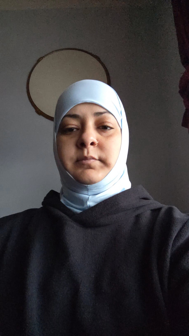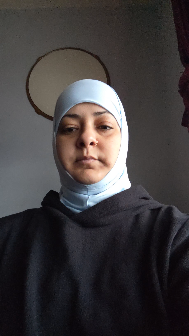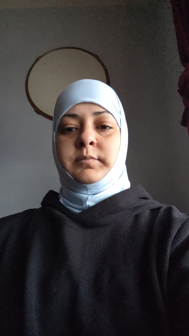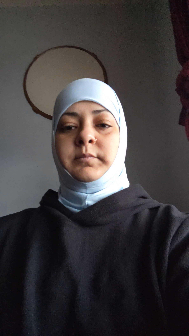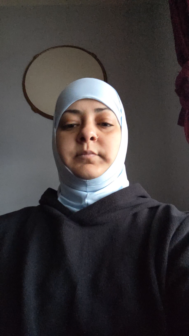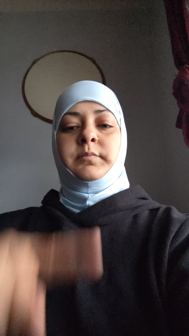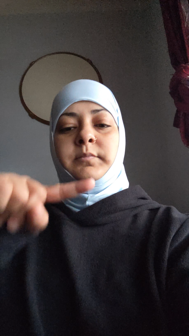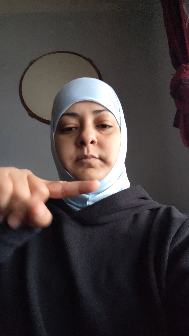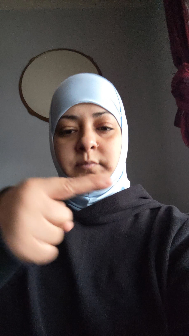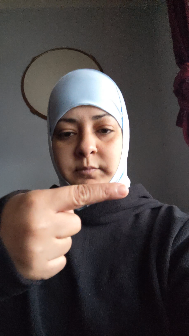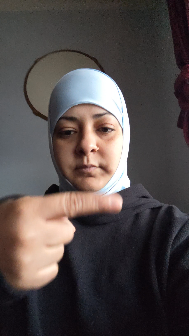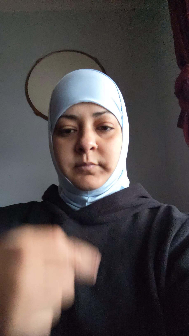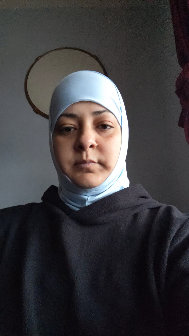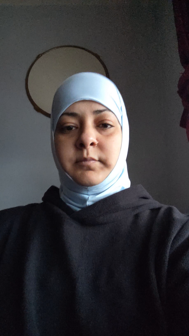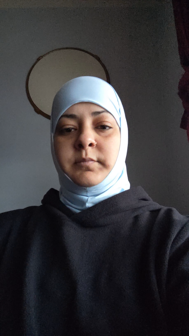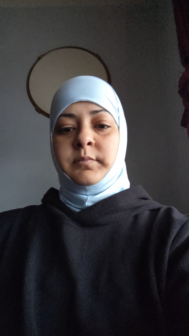hurt